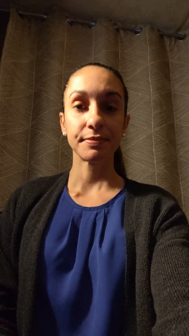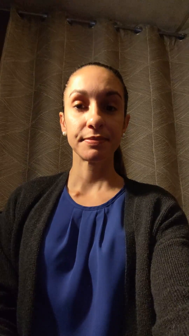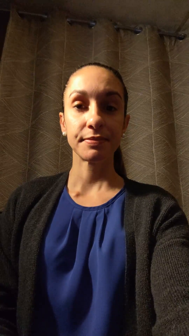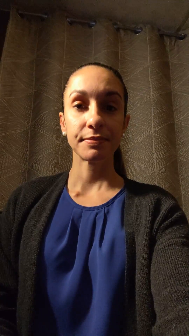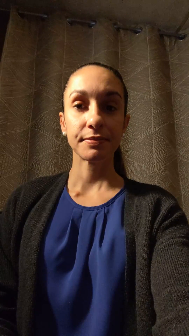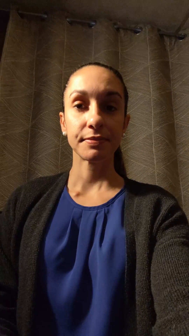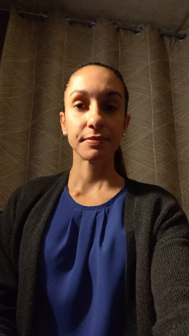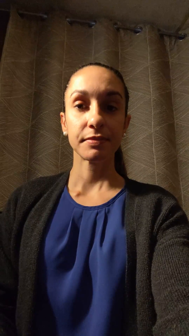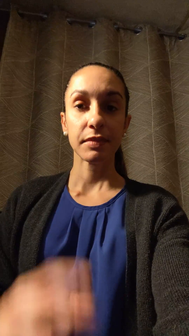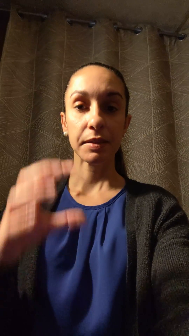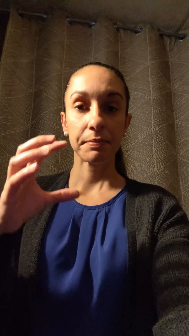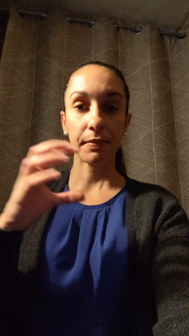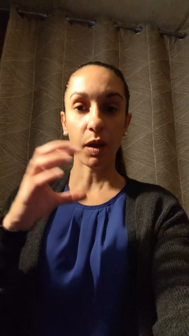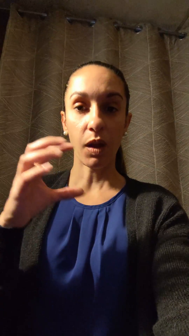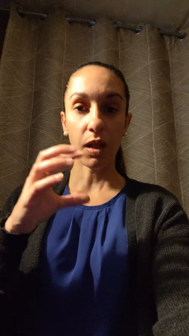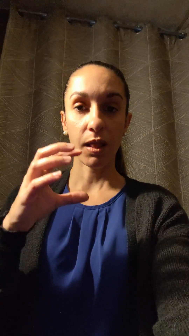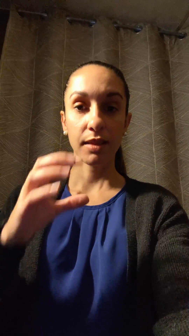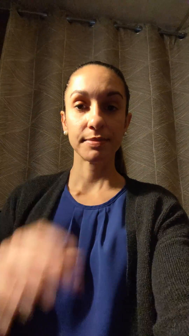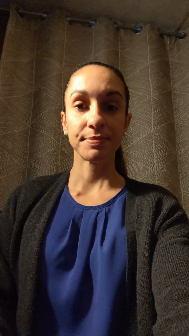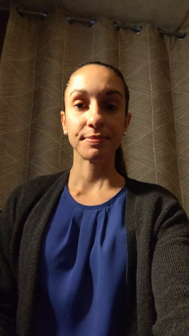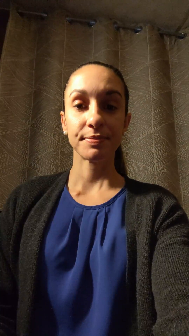ball